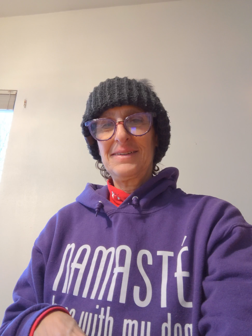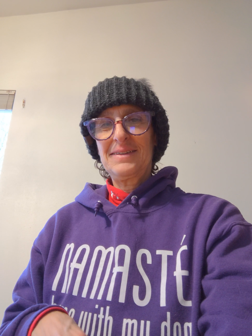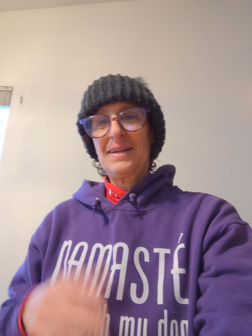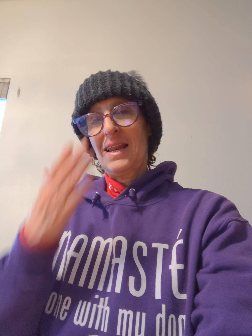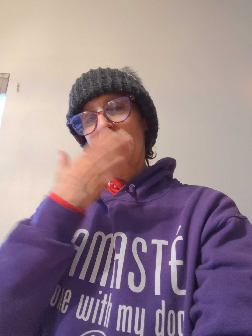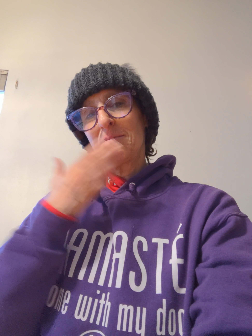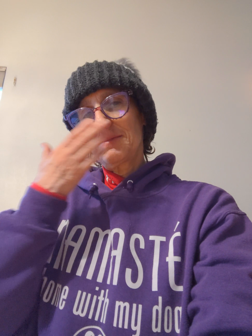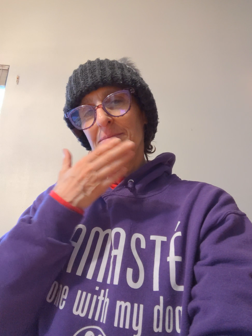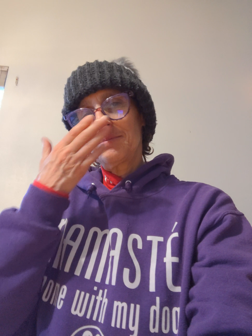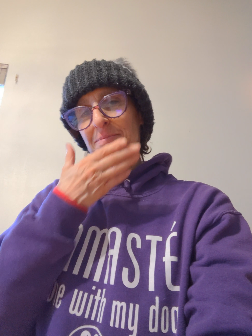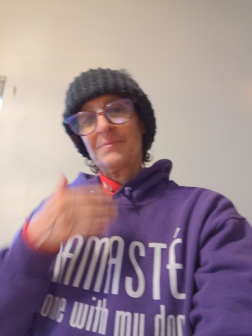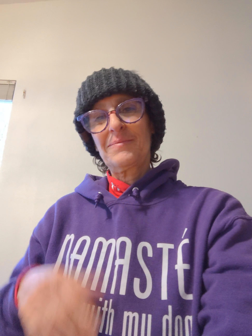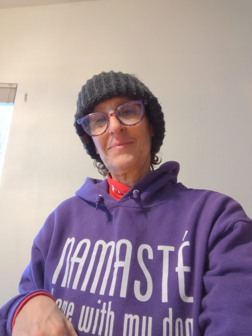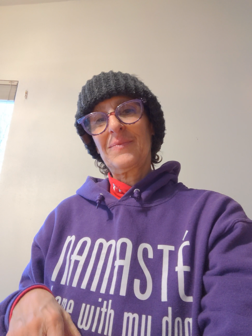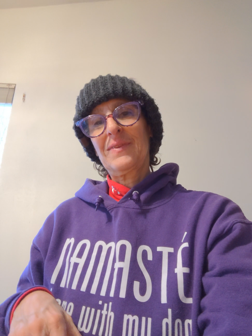napkin